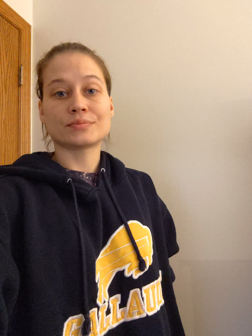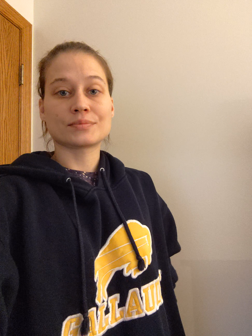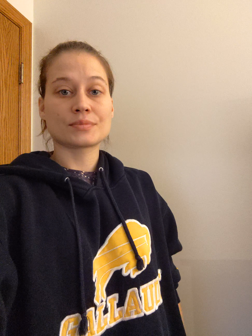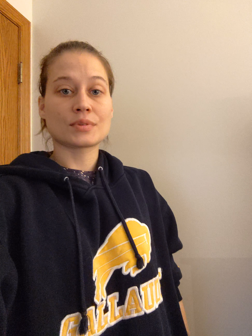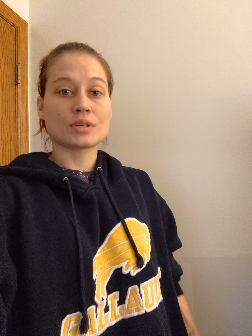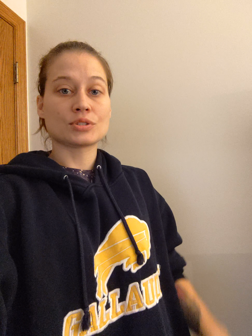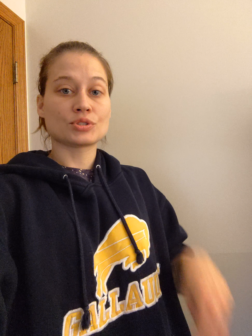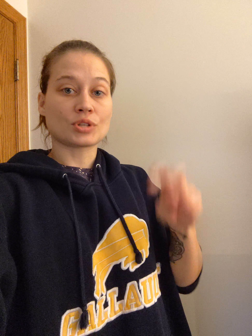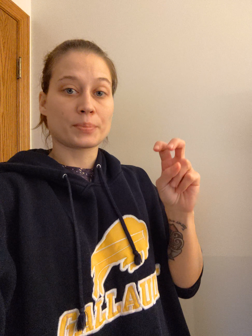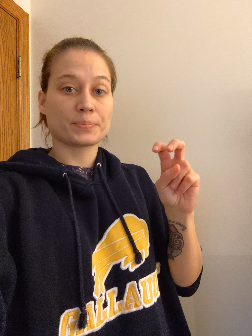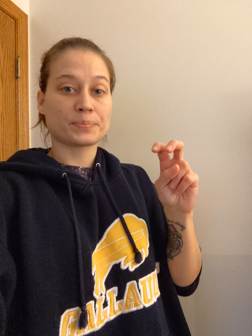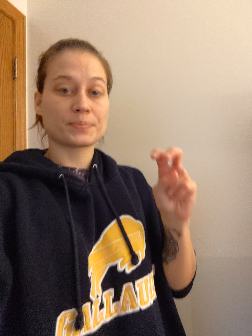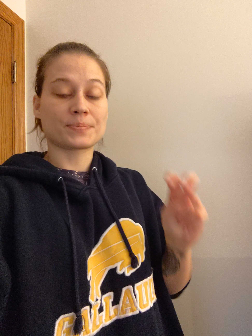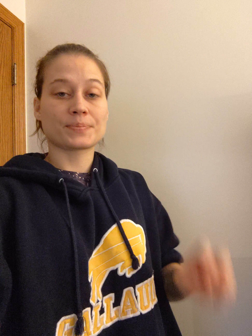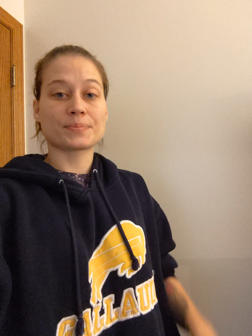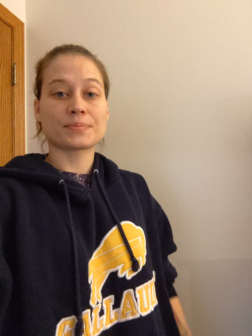jump